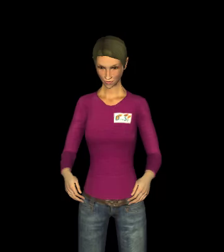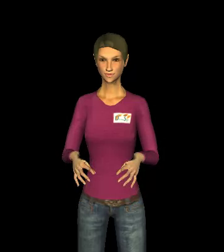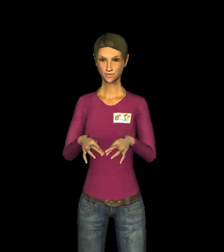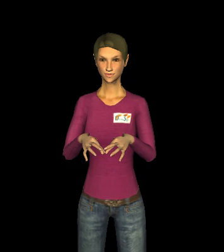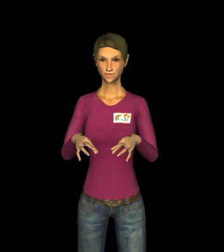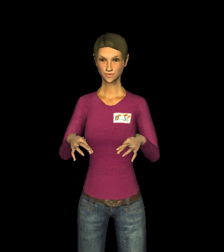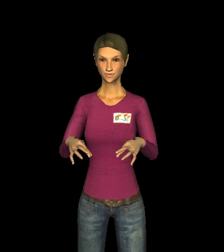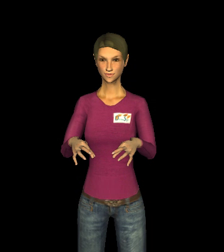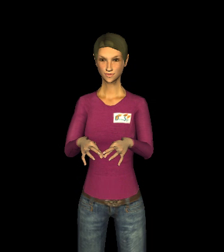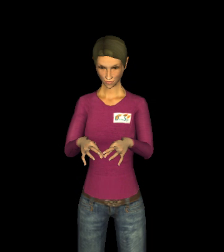غرفة